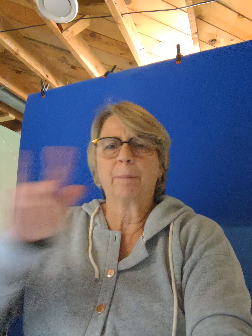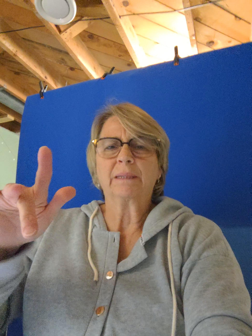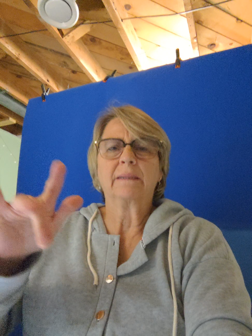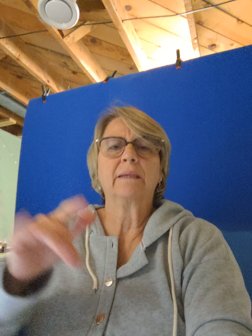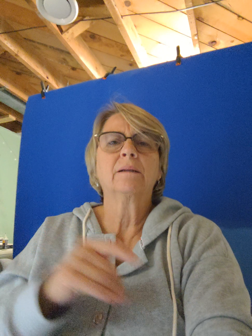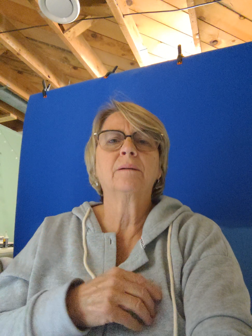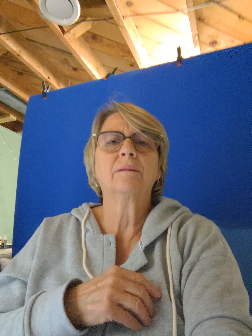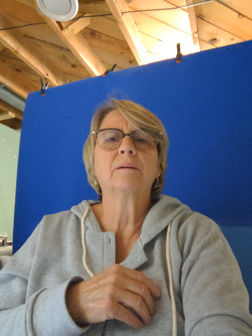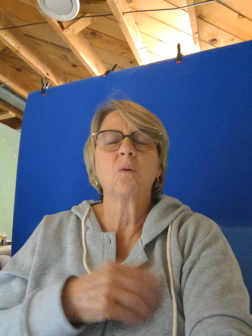empty